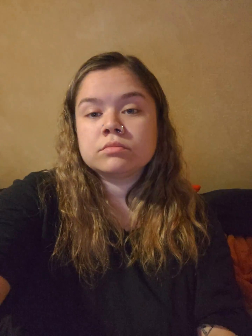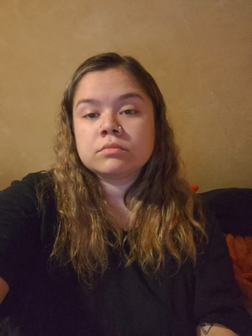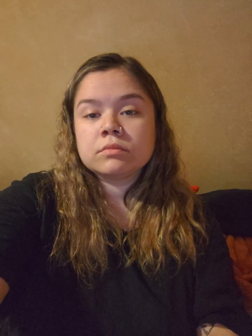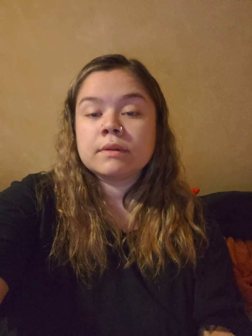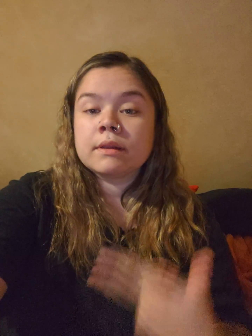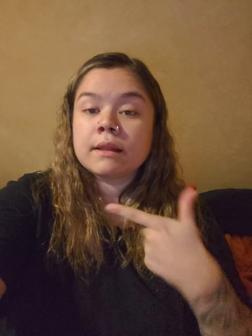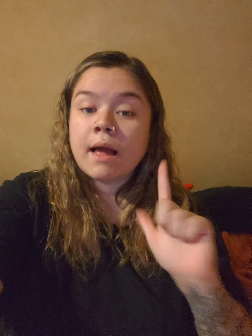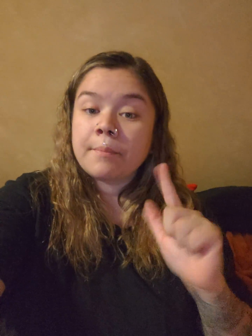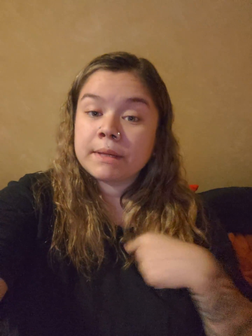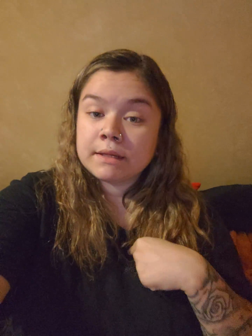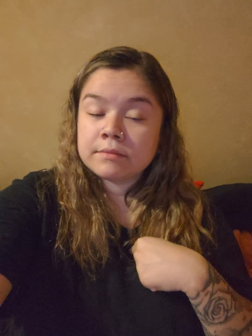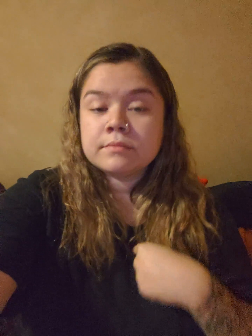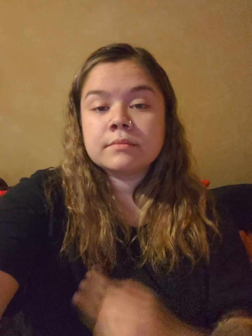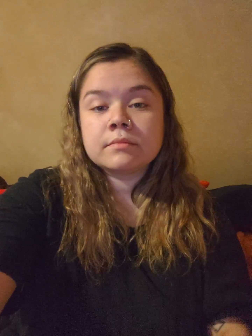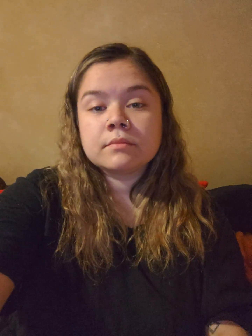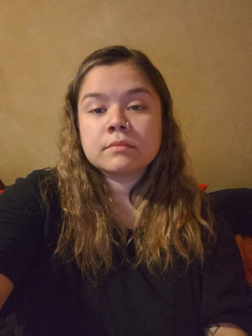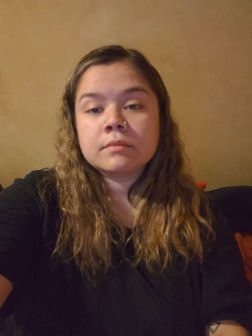let me